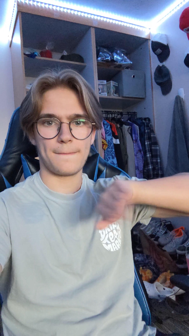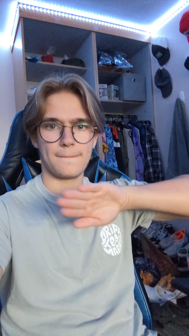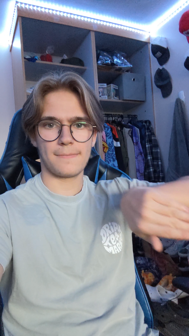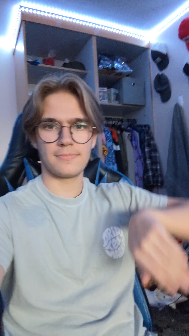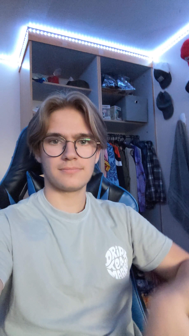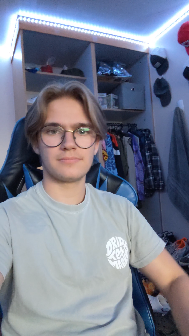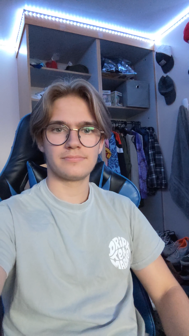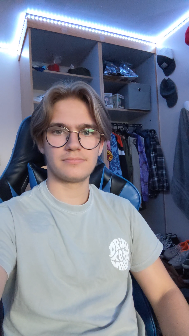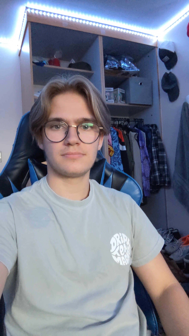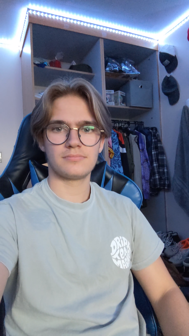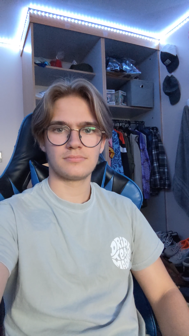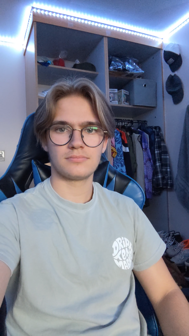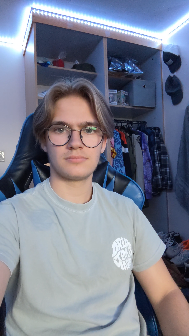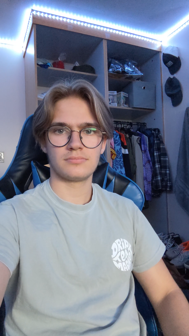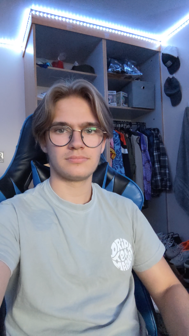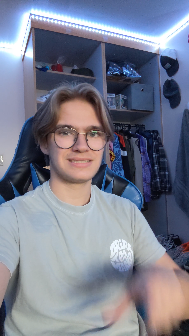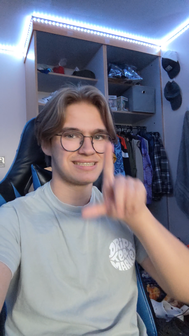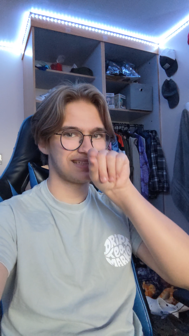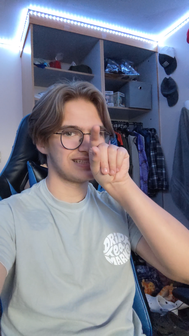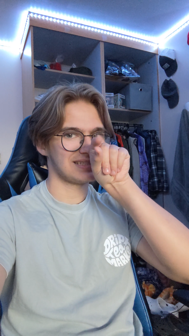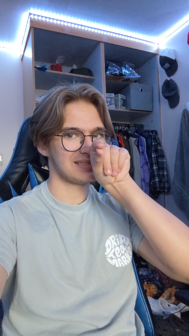chicken